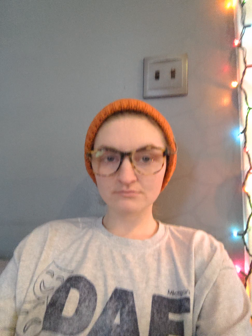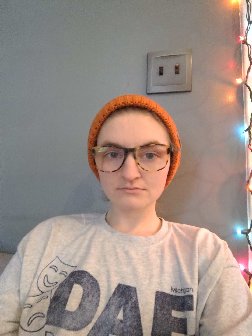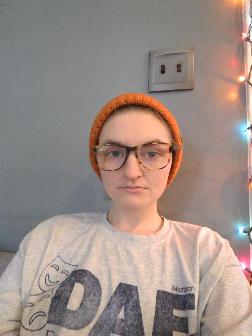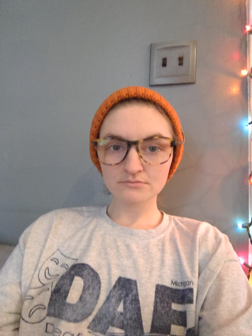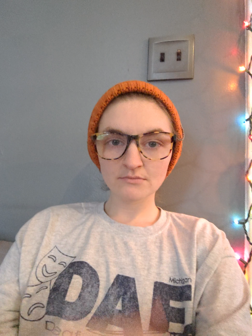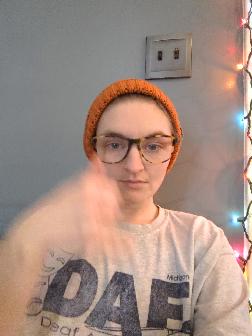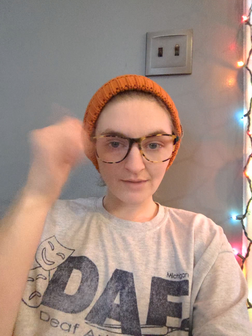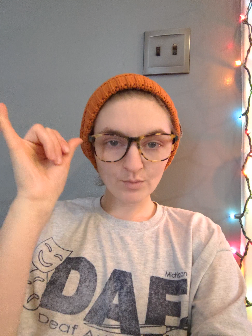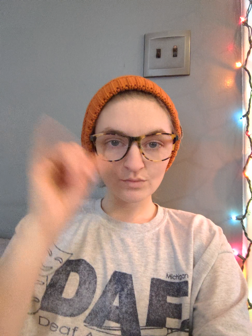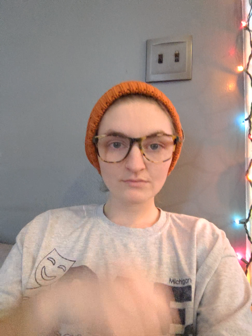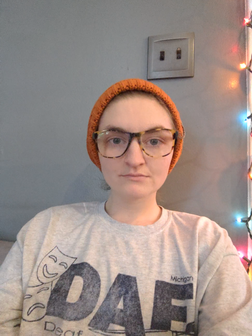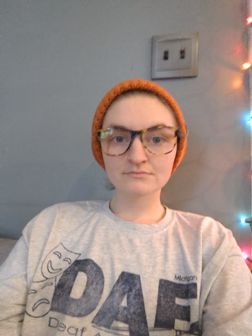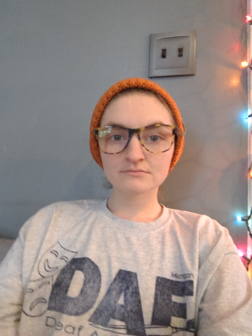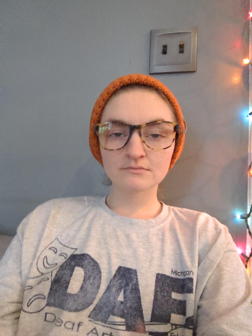cow